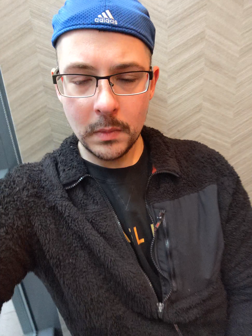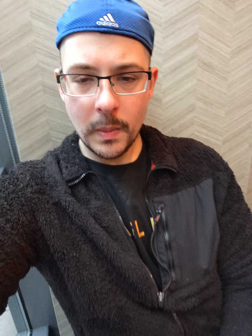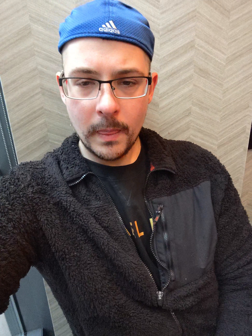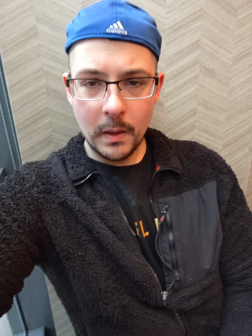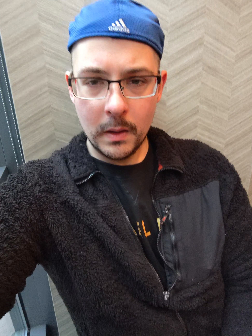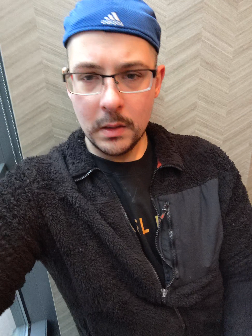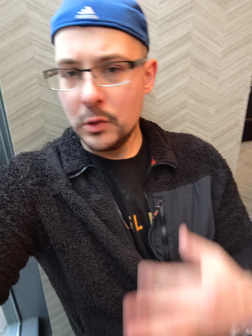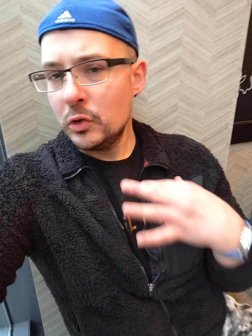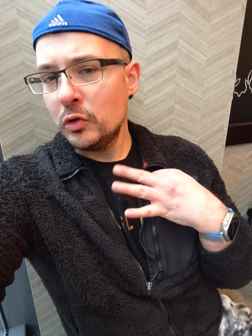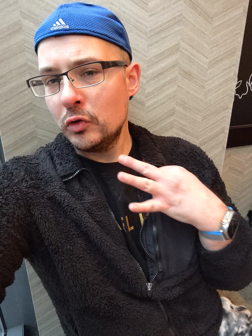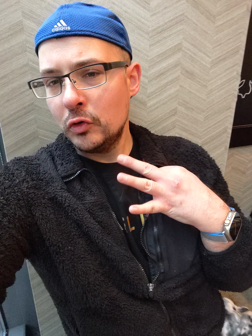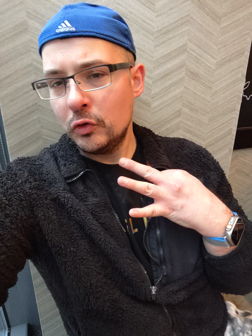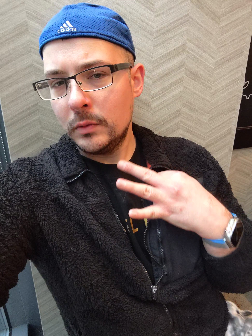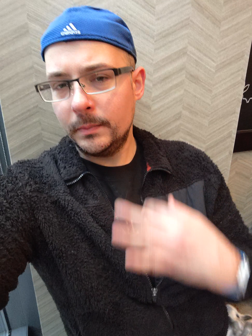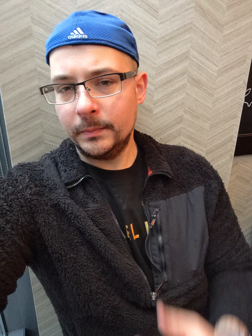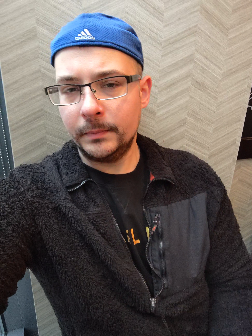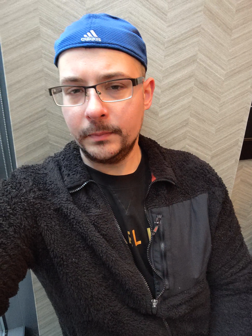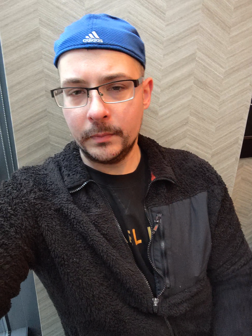shirt